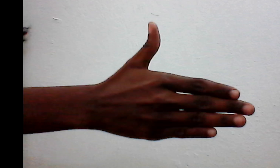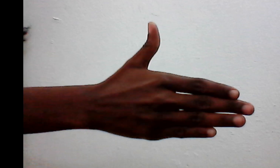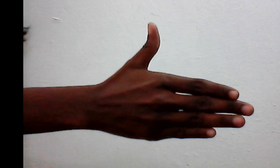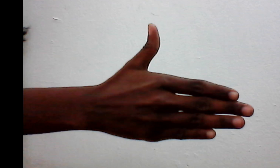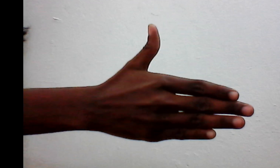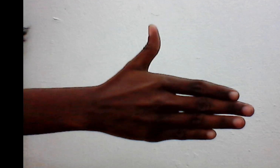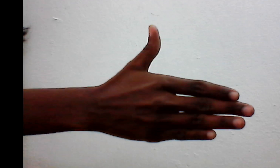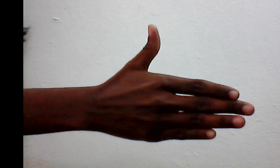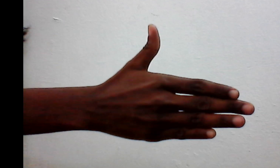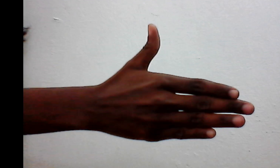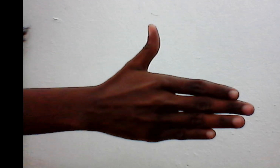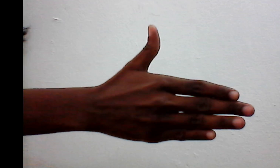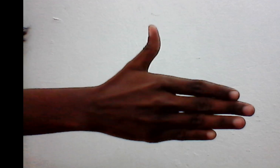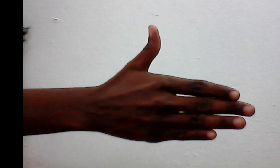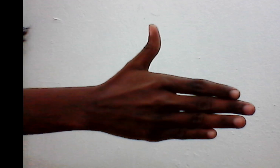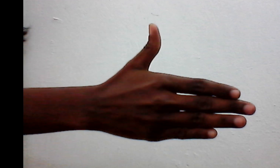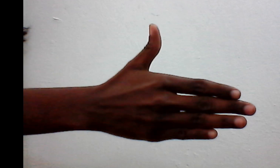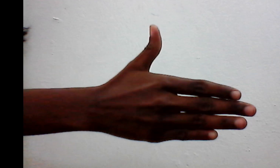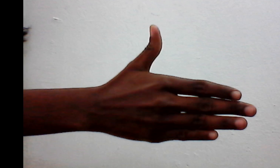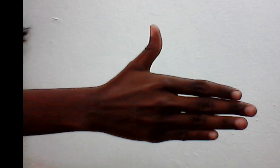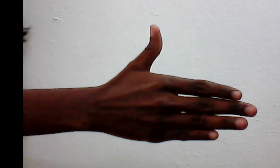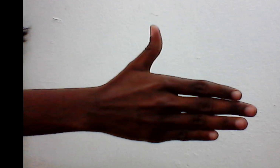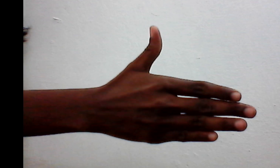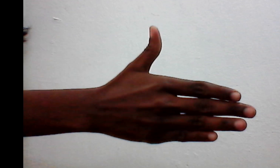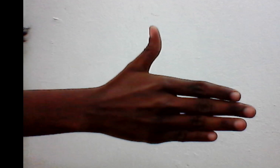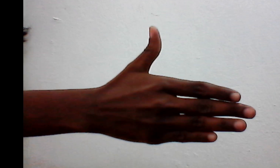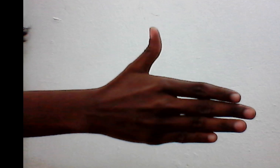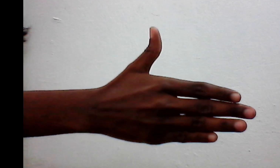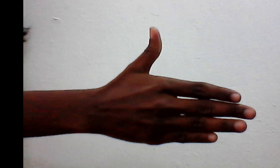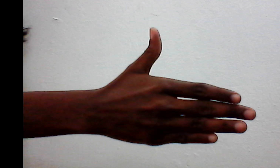ആ